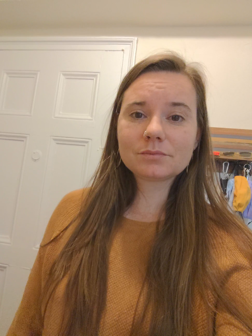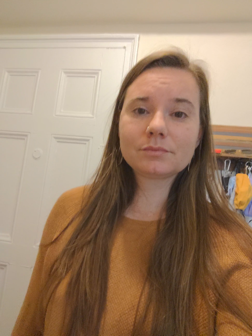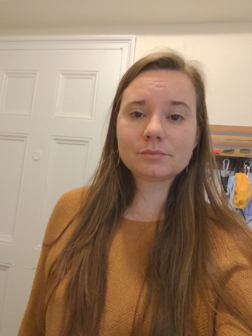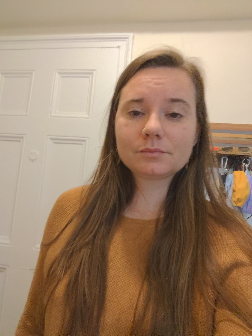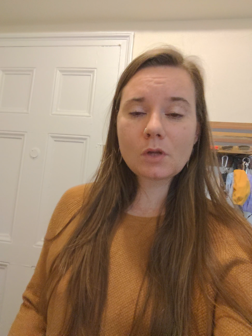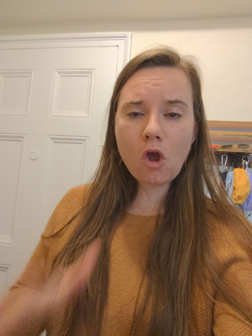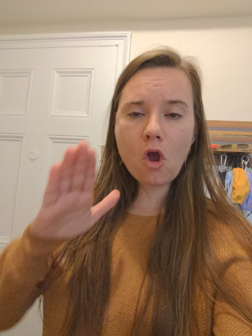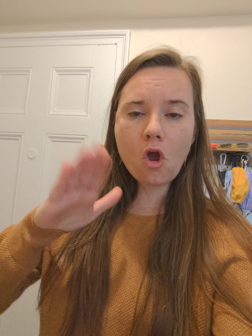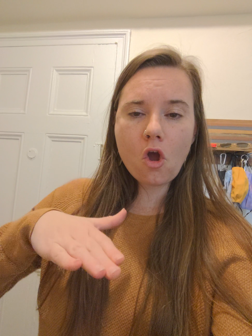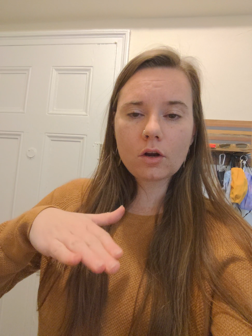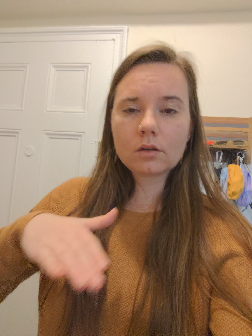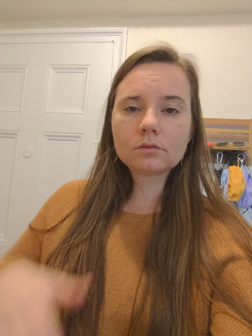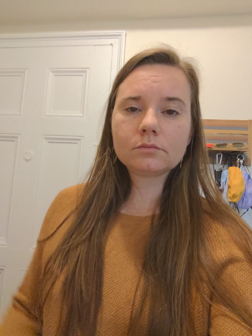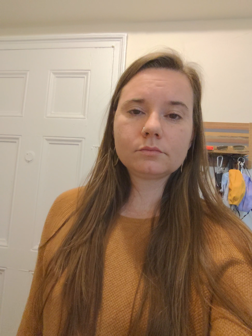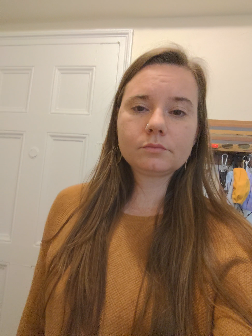on